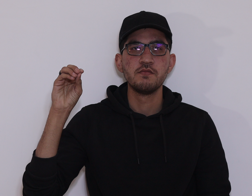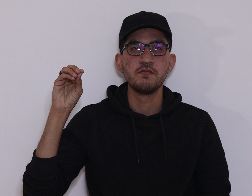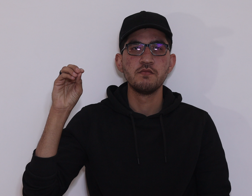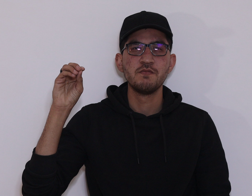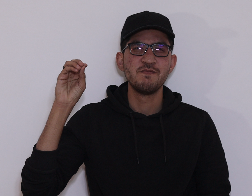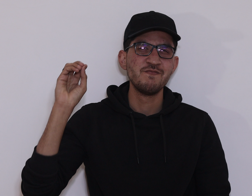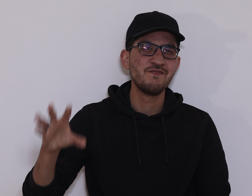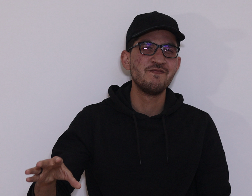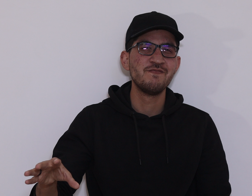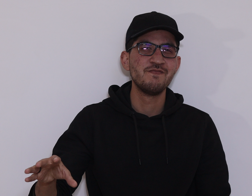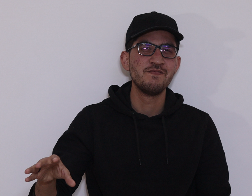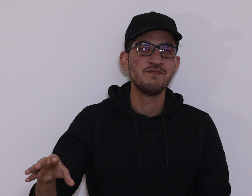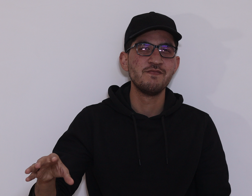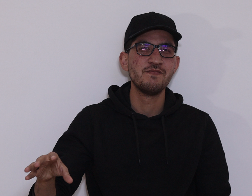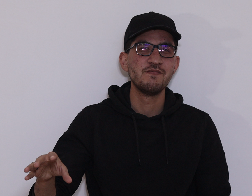bad